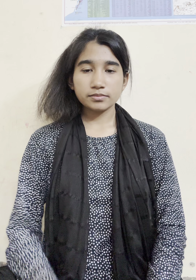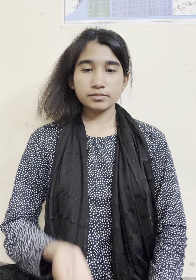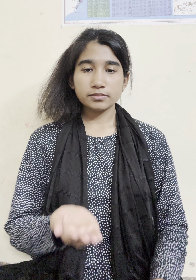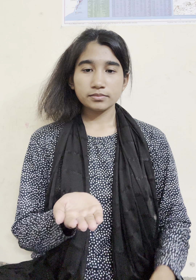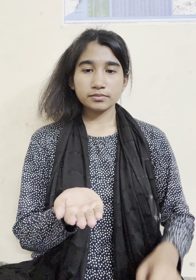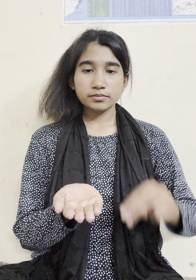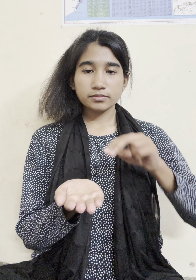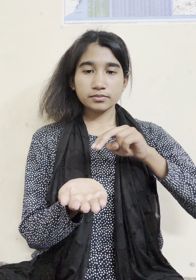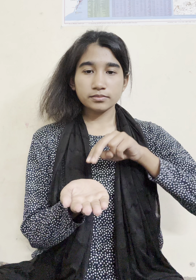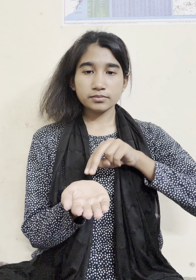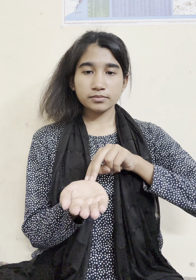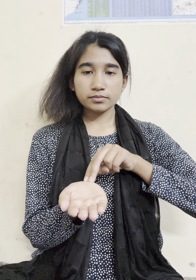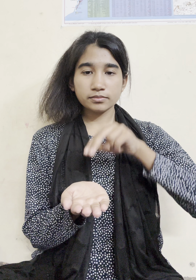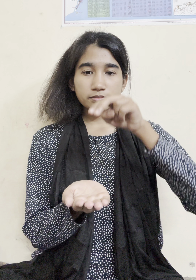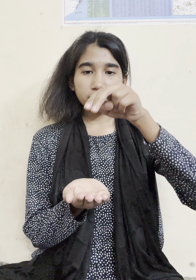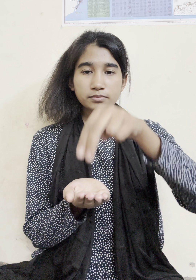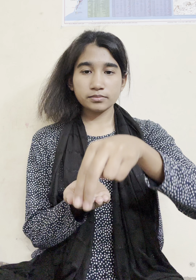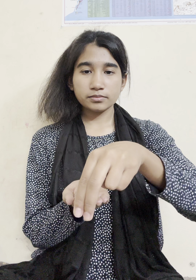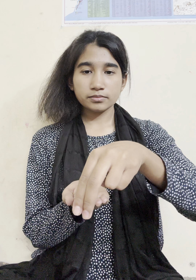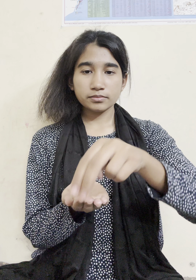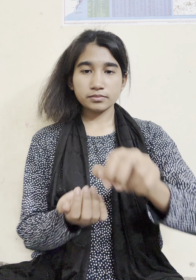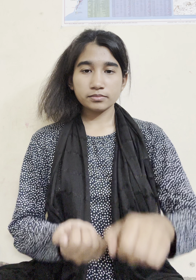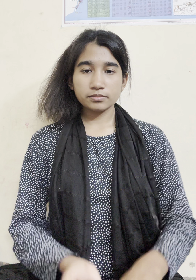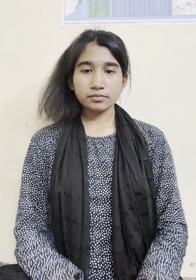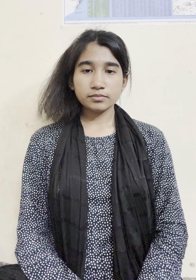লাফ দেয়া